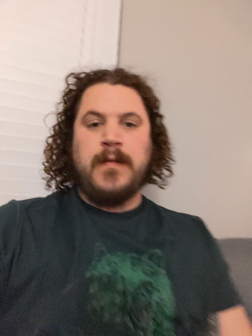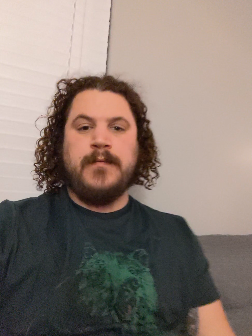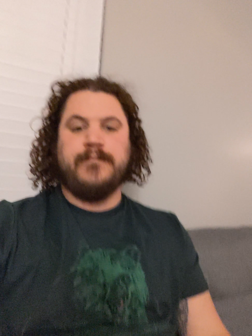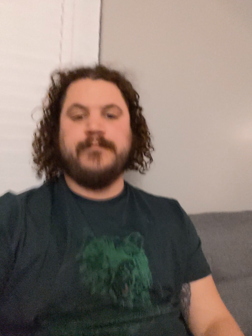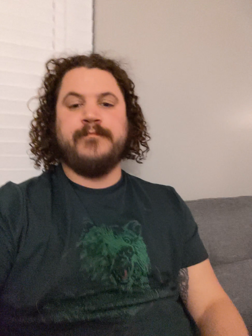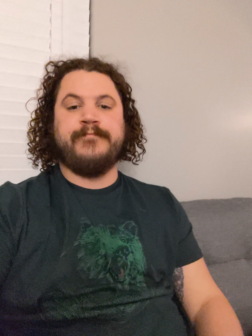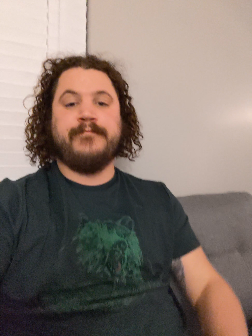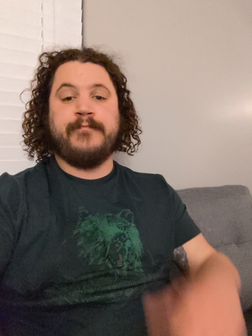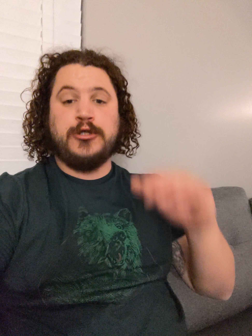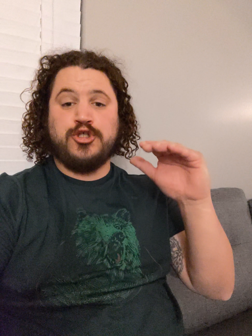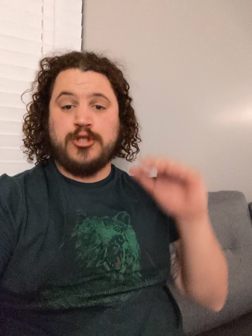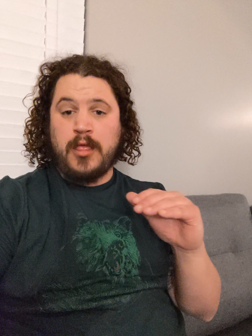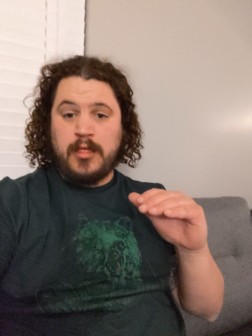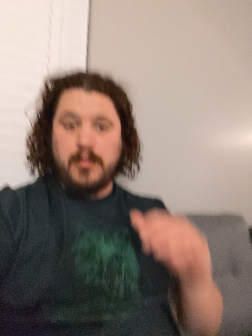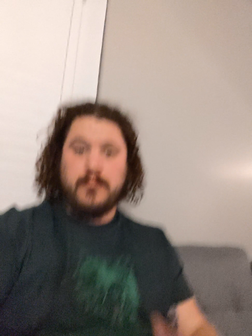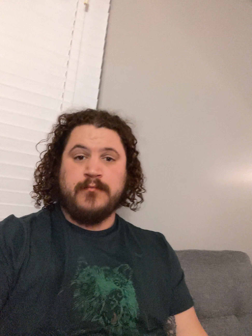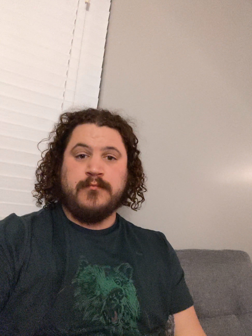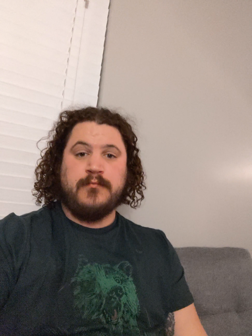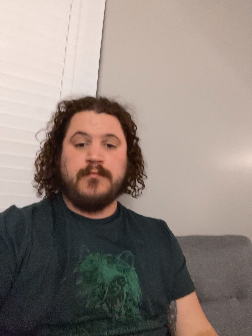child